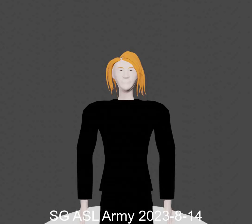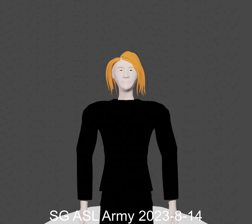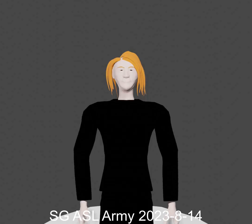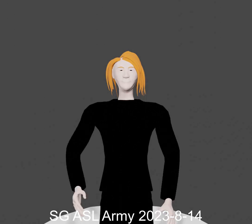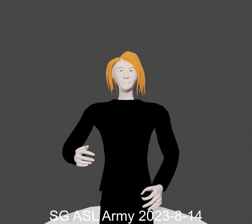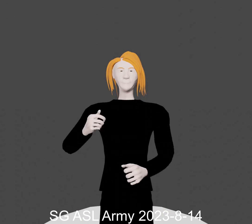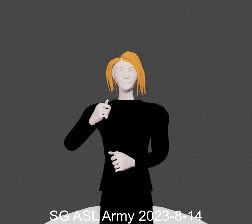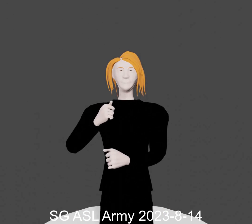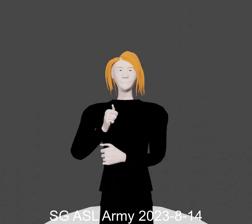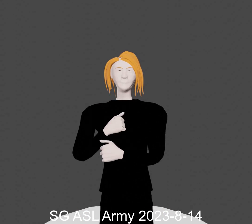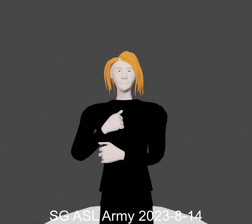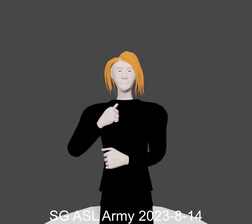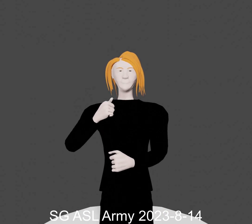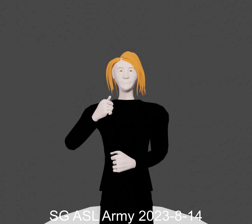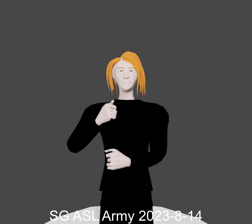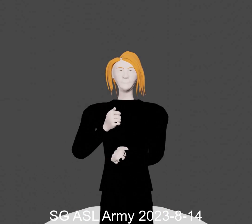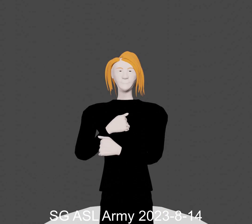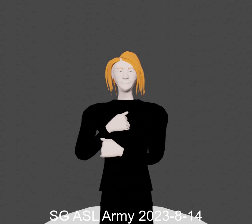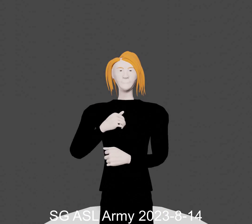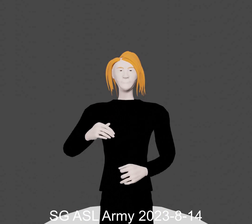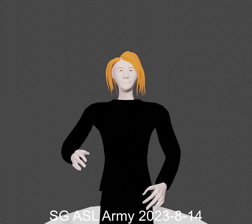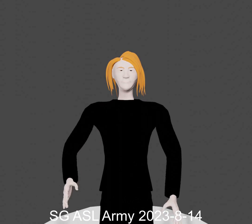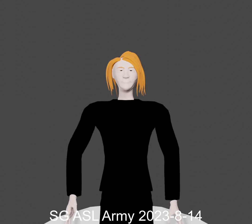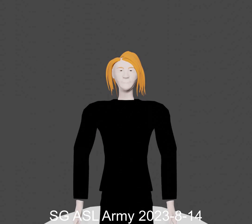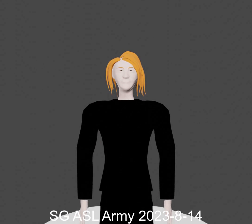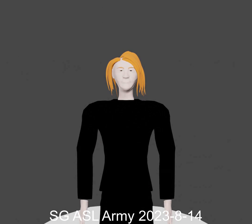Army